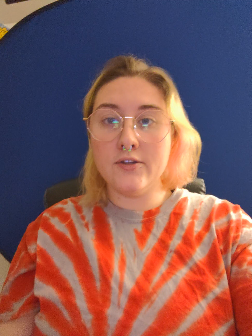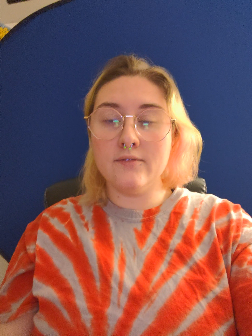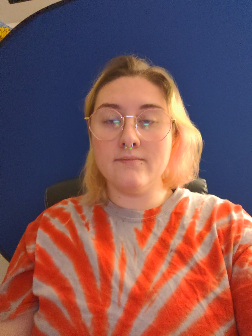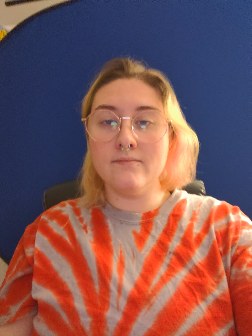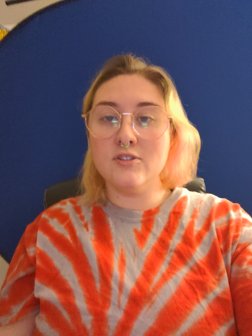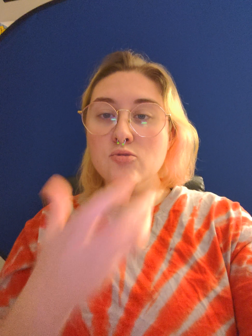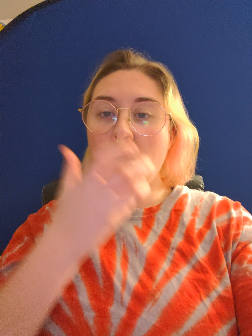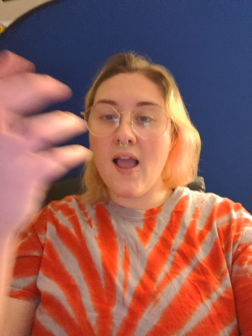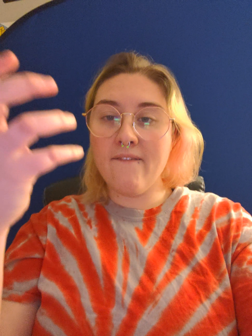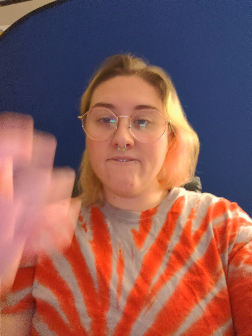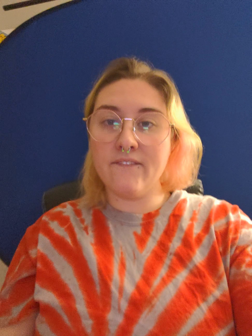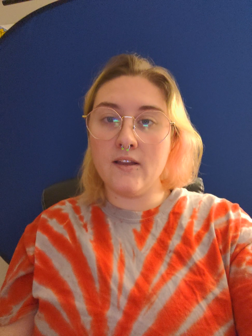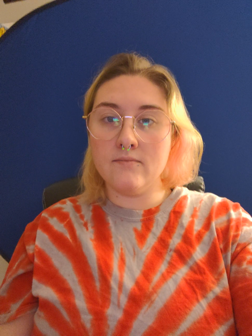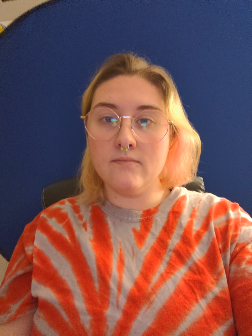giraffe